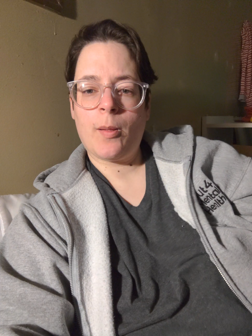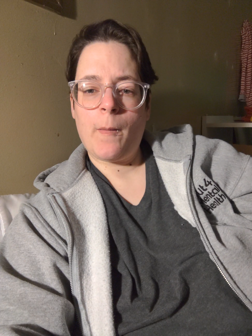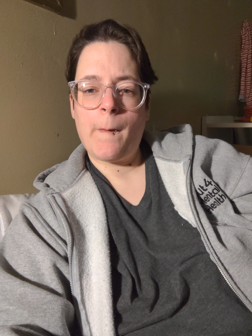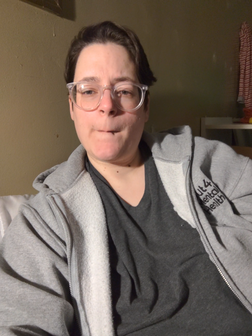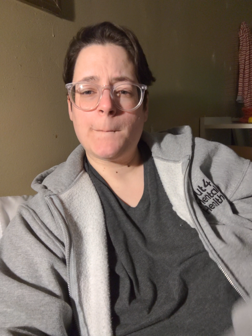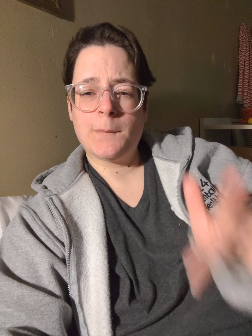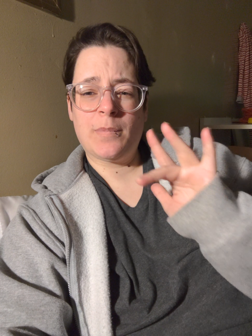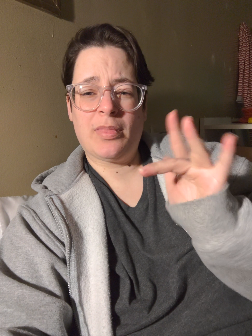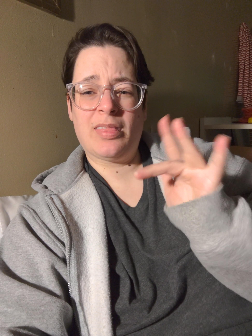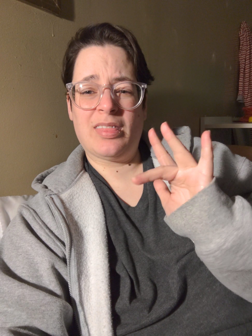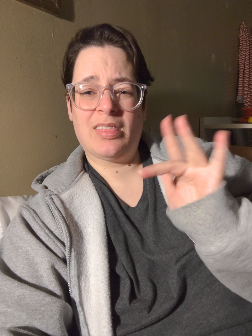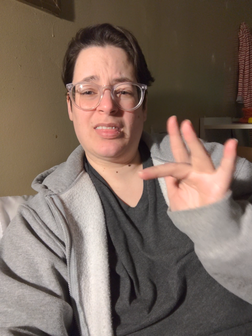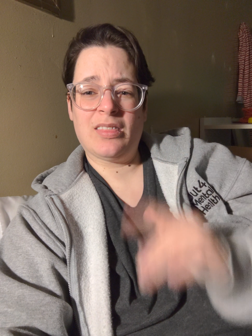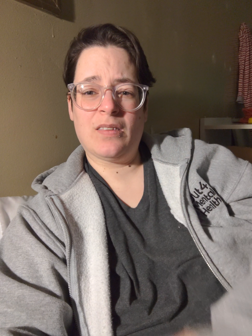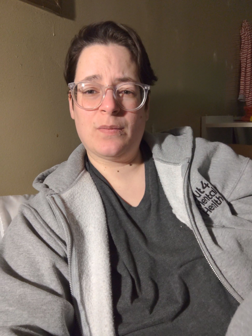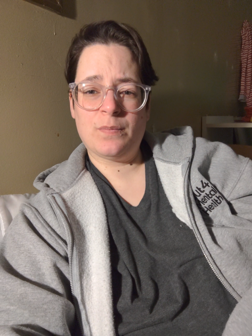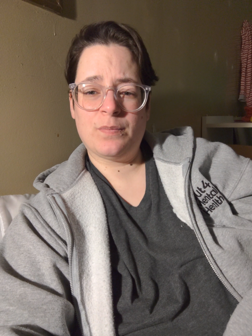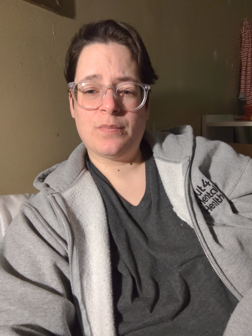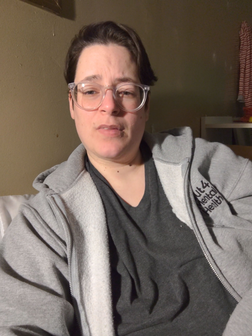yucky